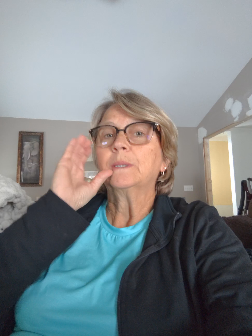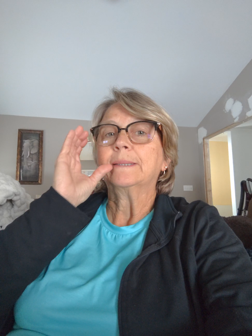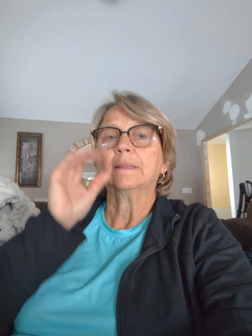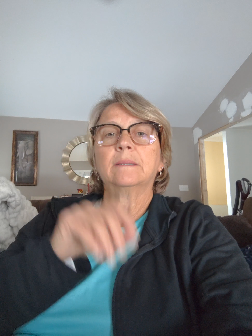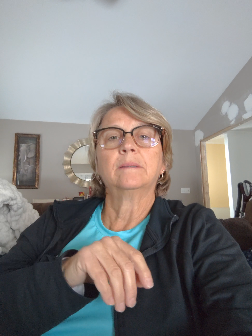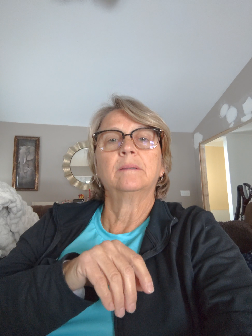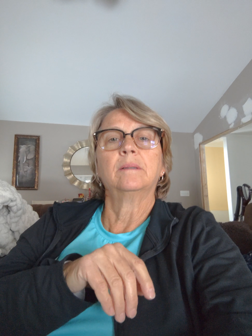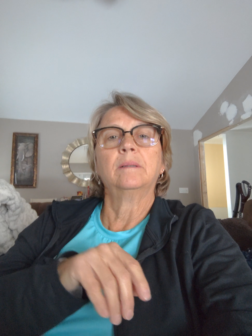drink